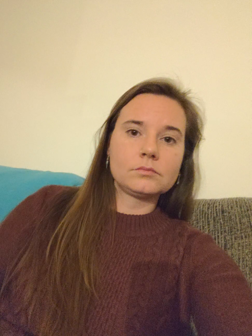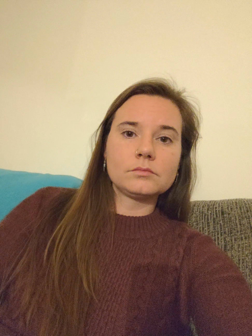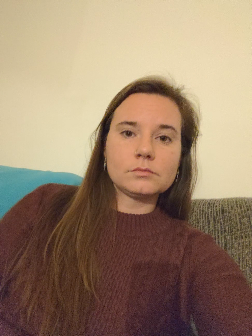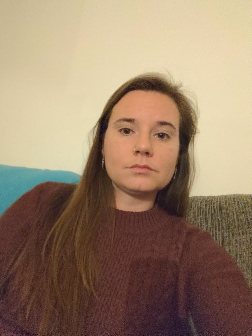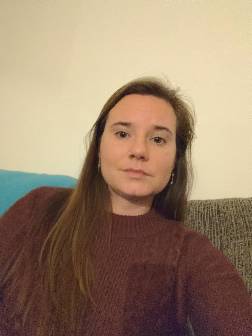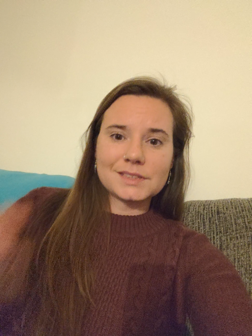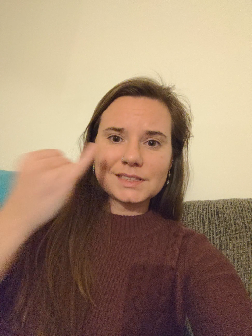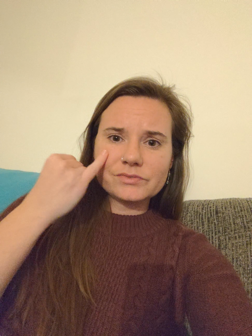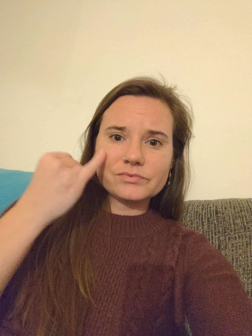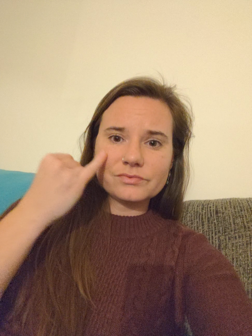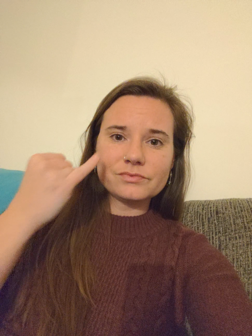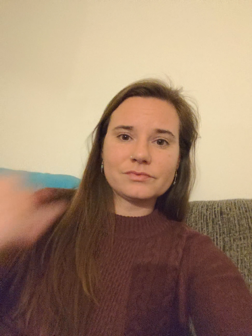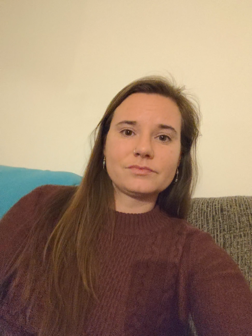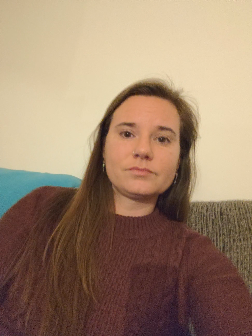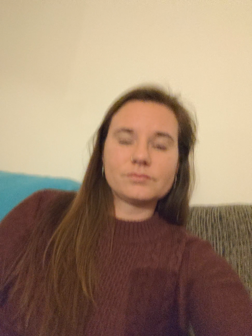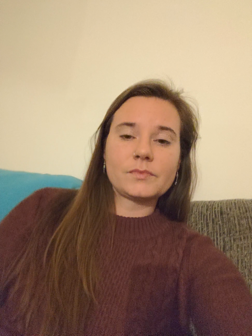if